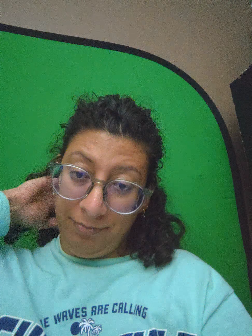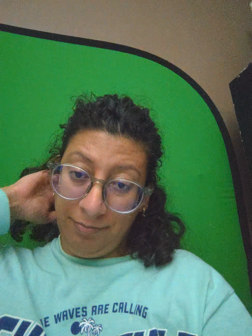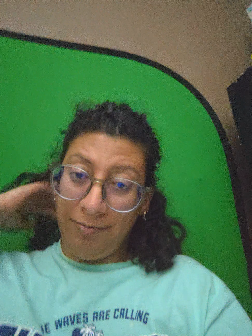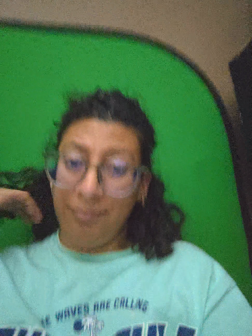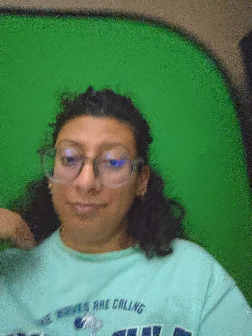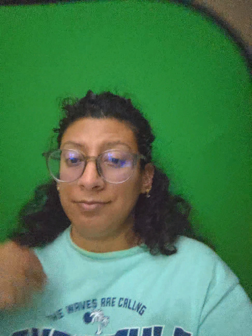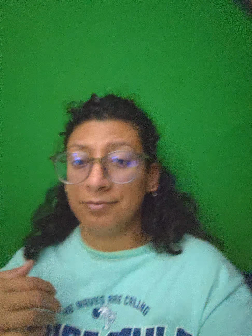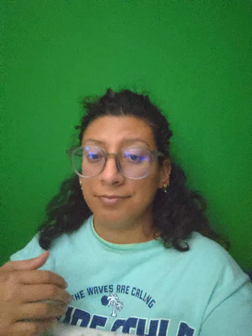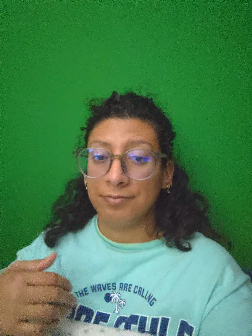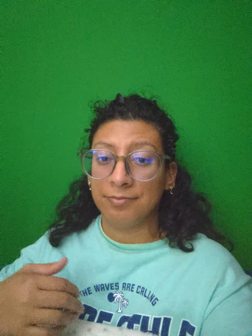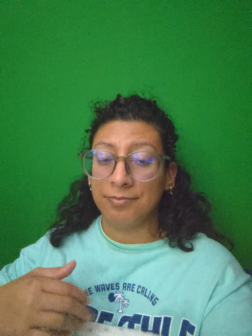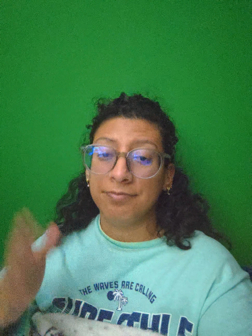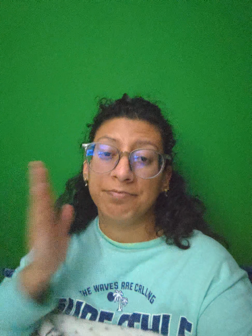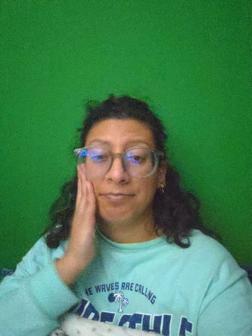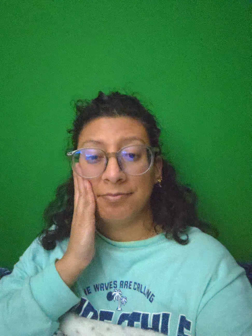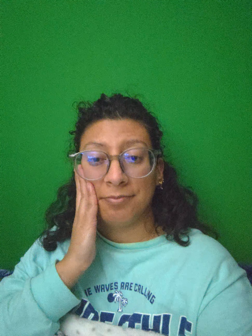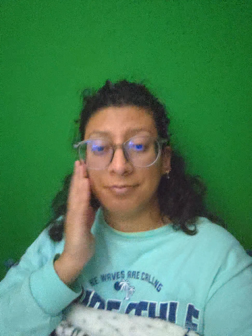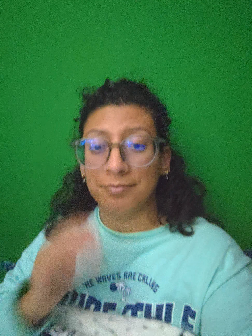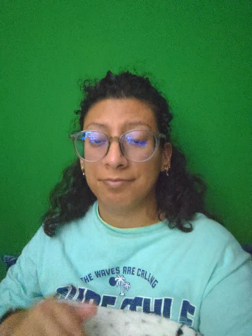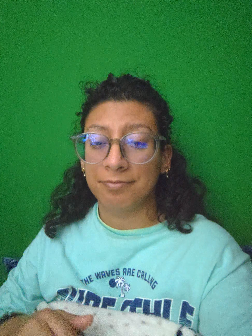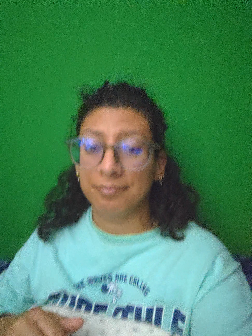bed